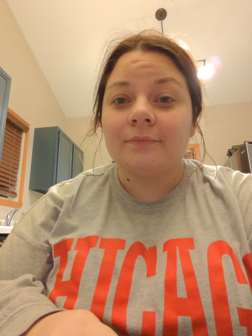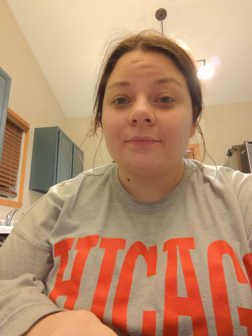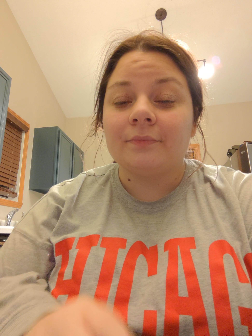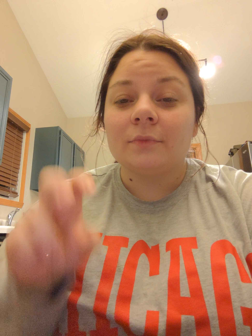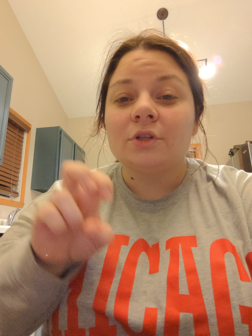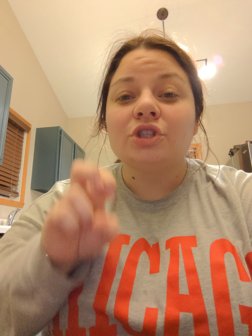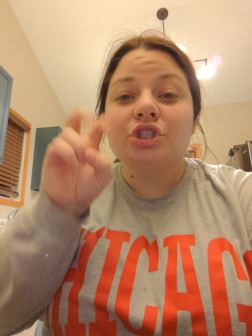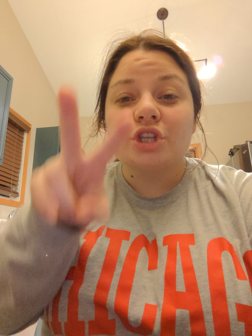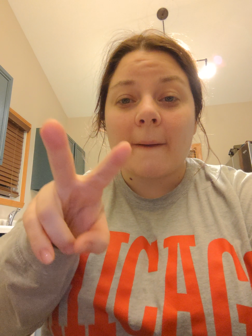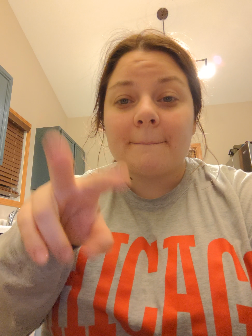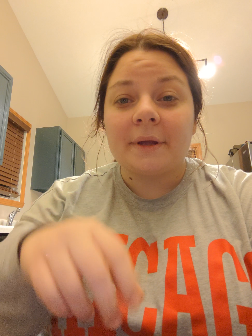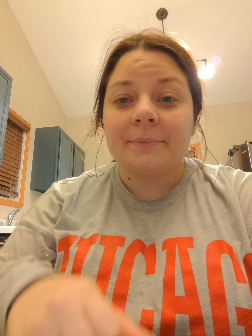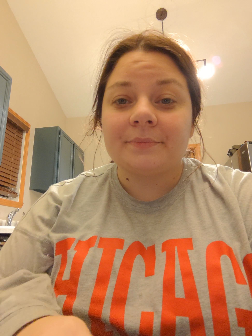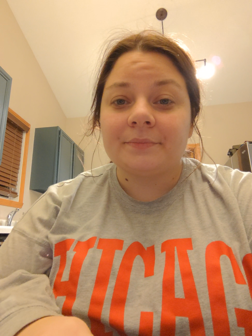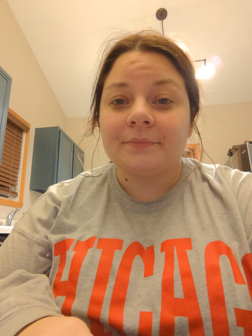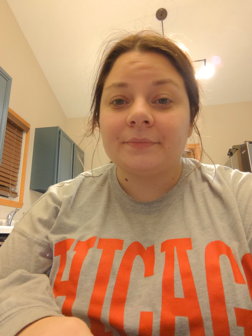jump